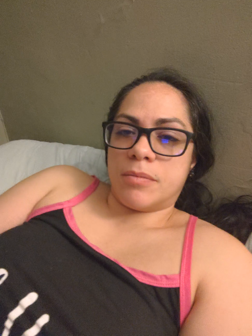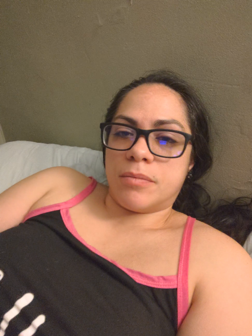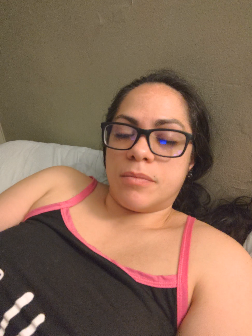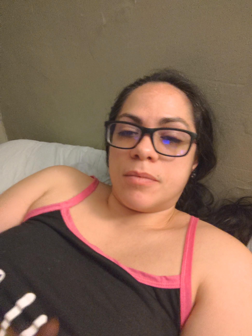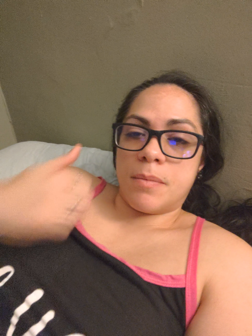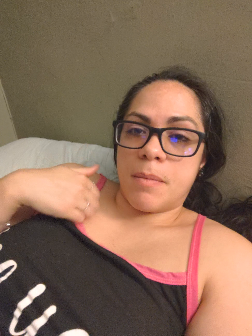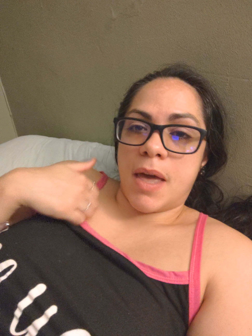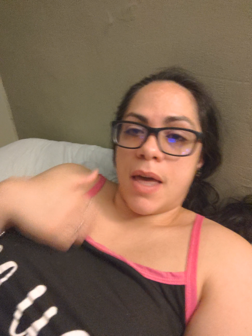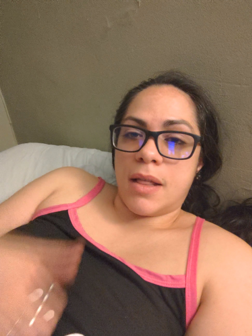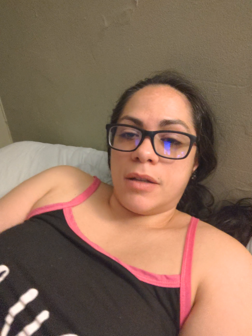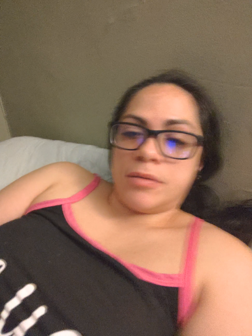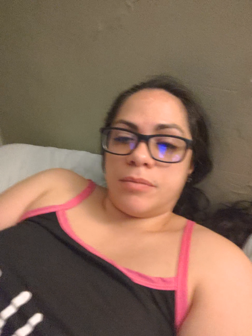bath